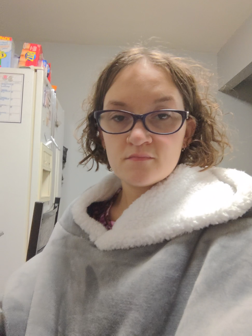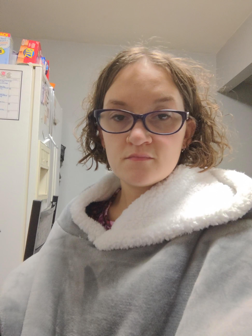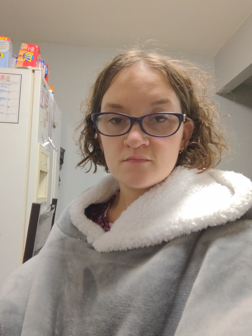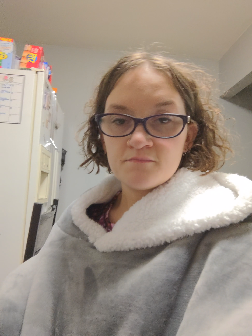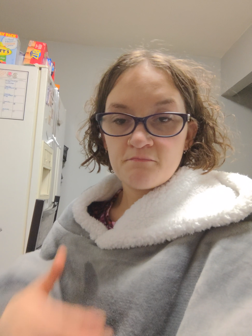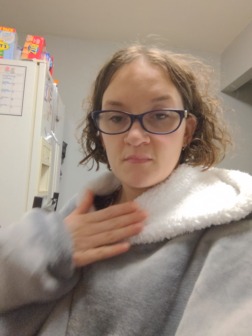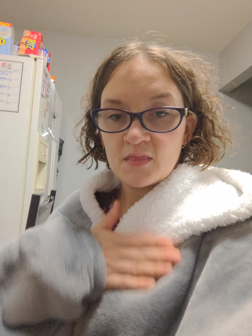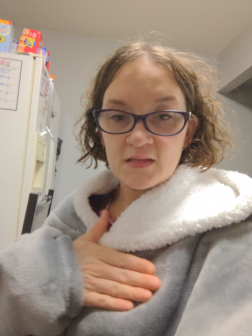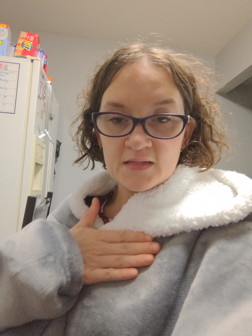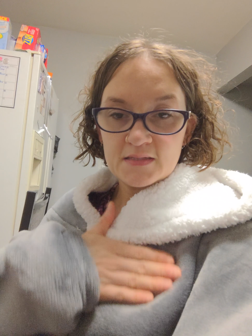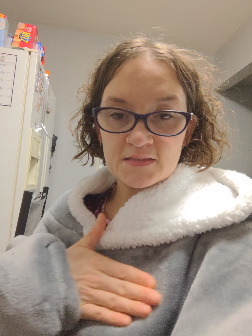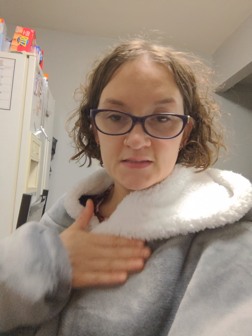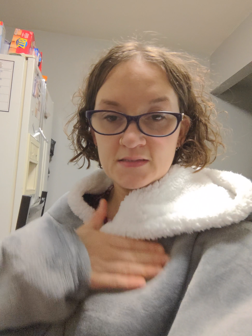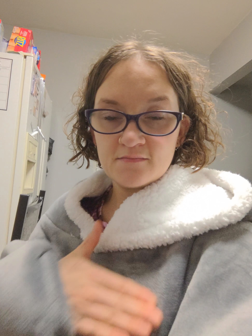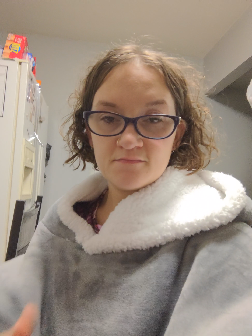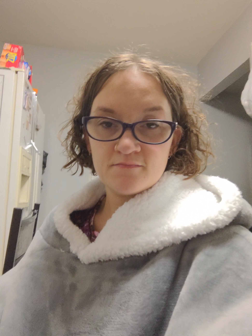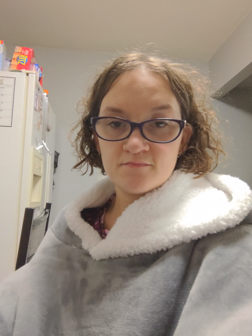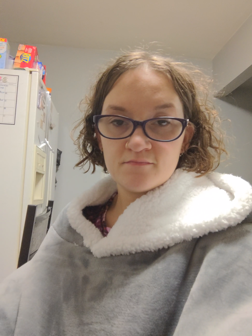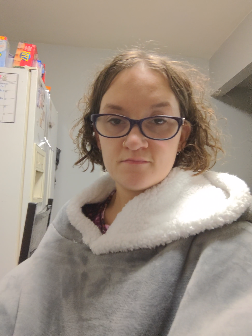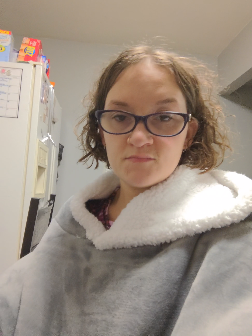please